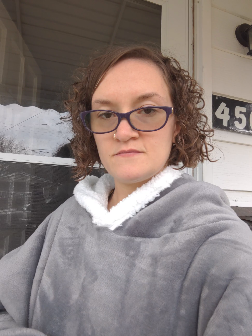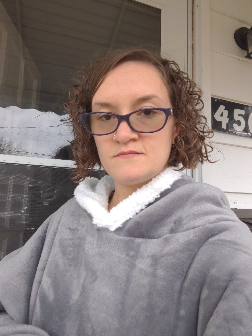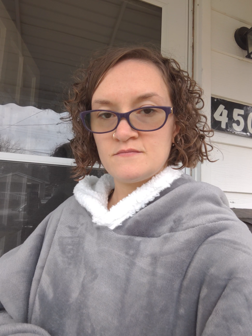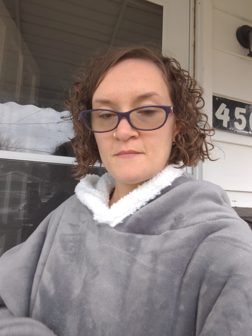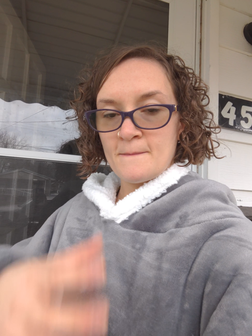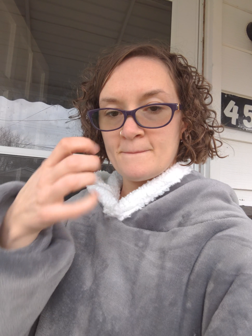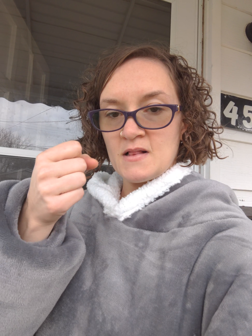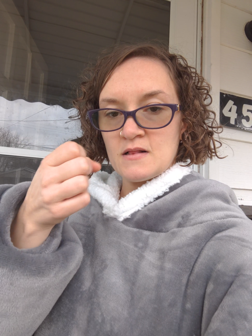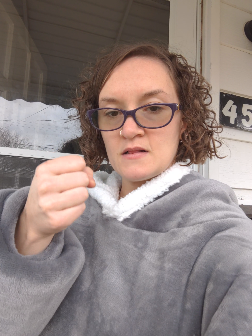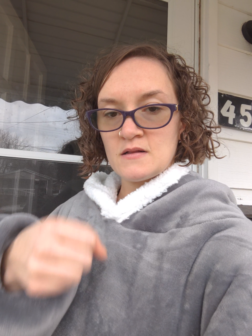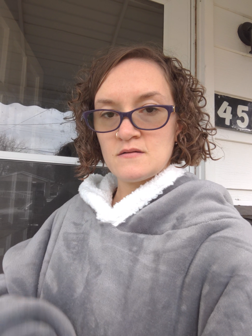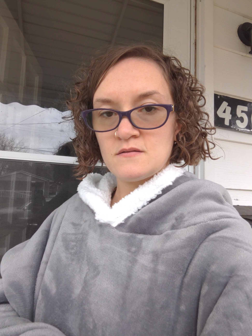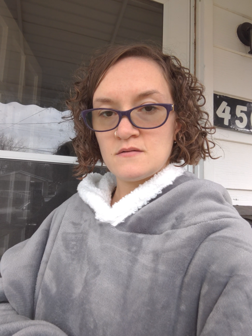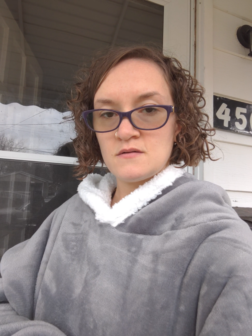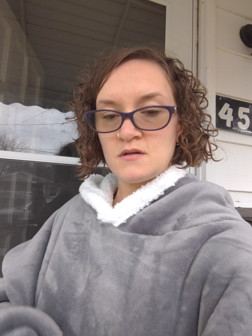milk